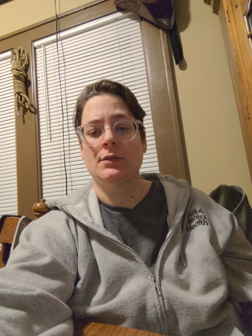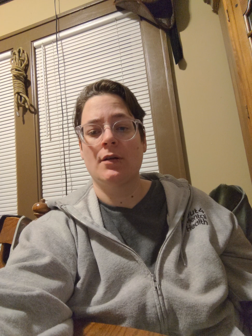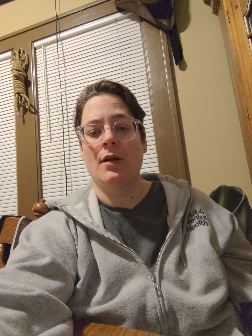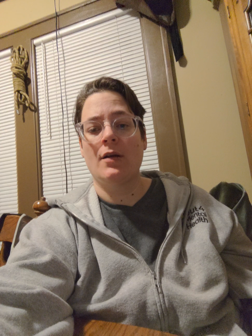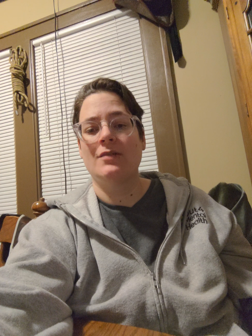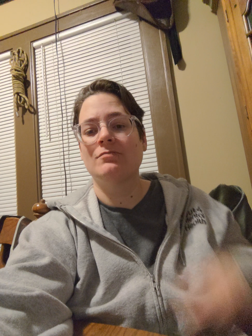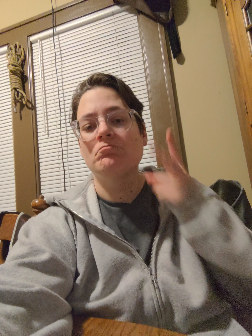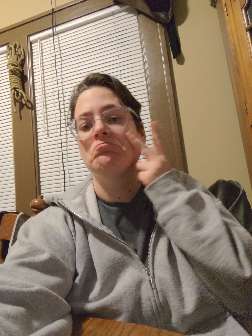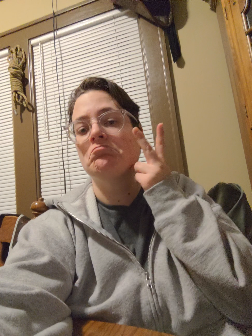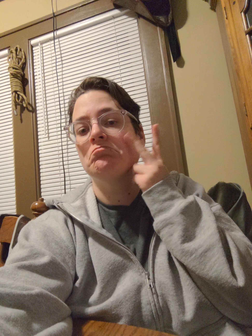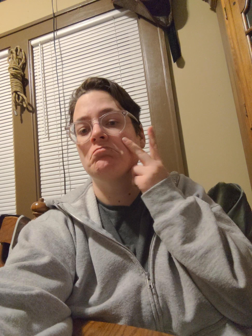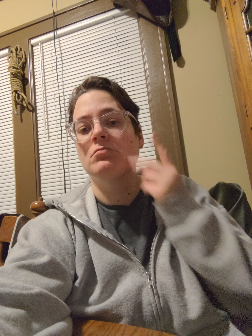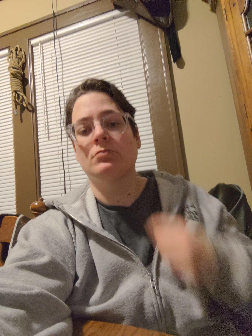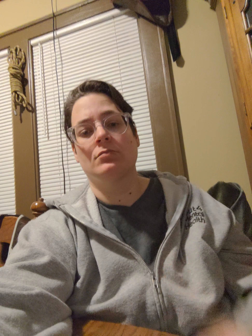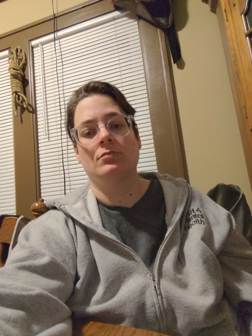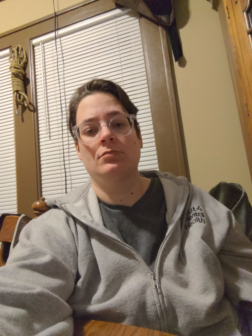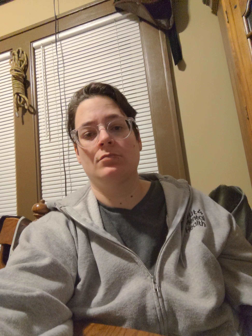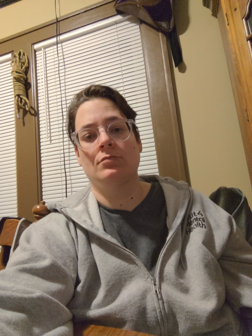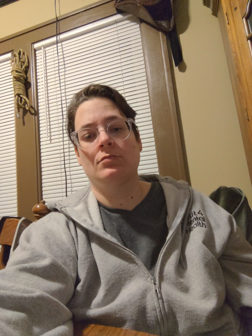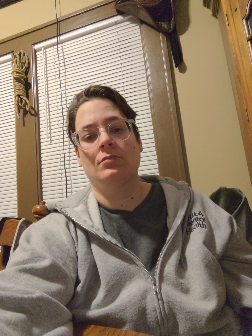see